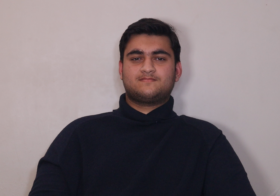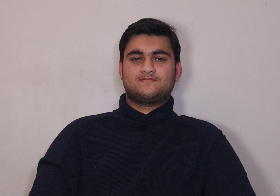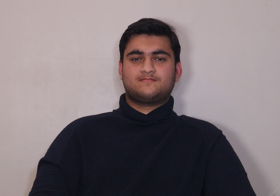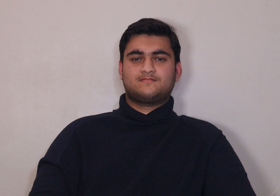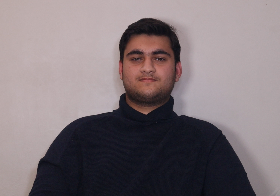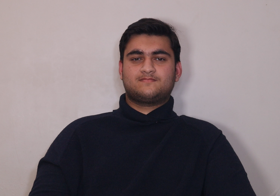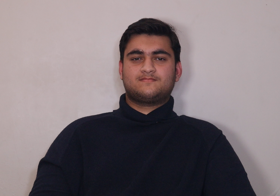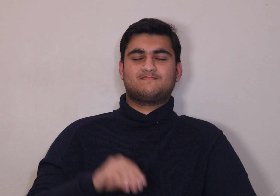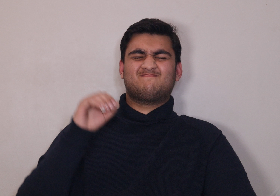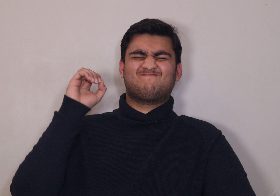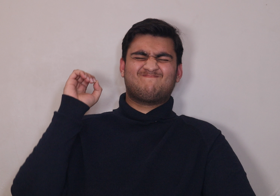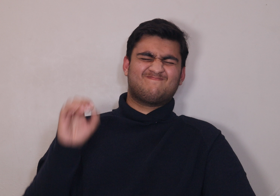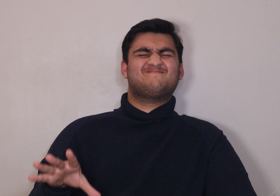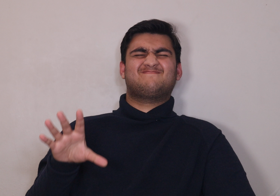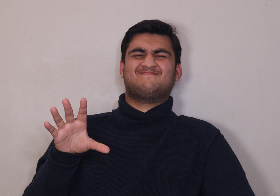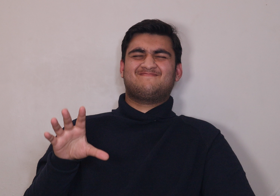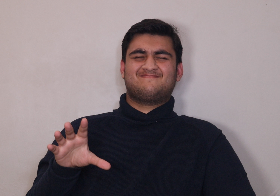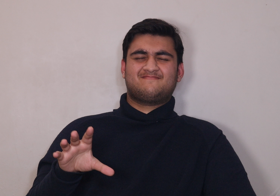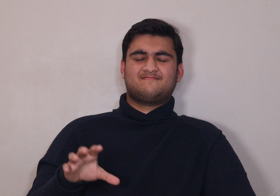bad